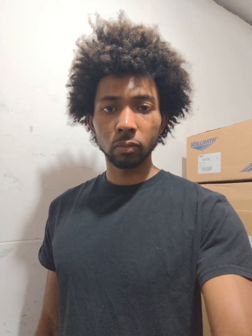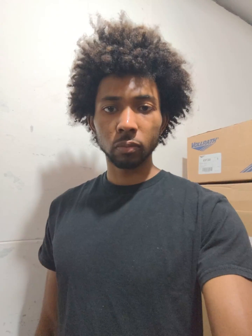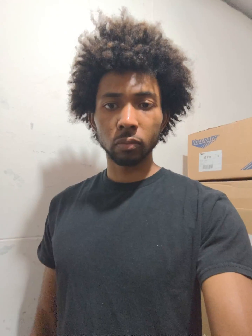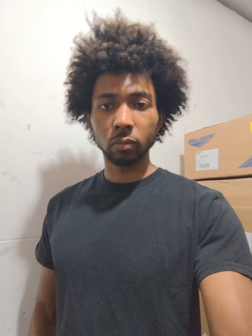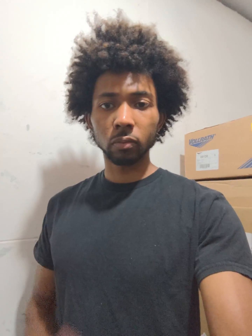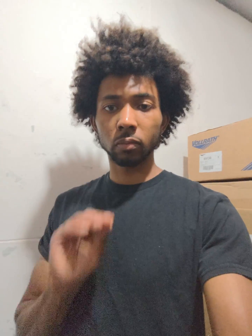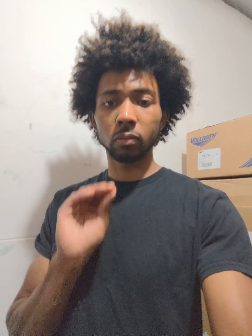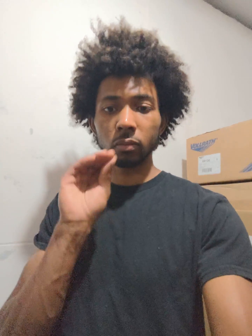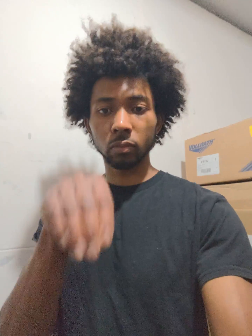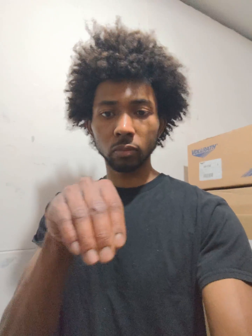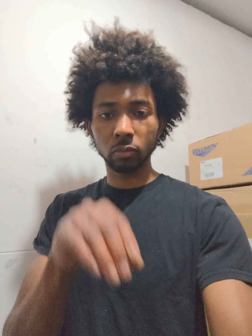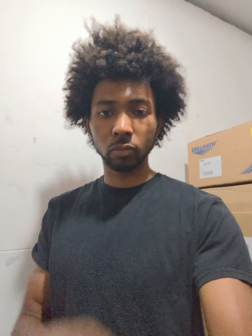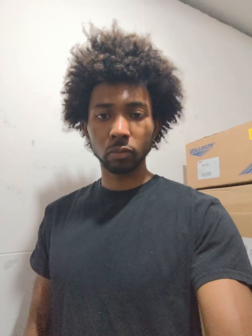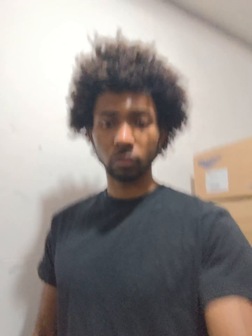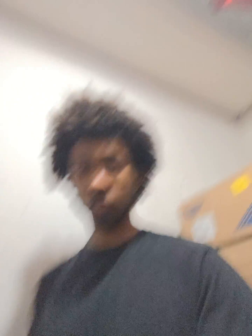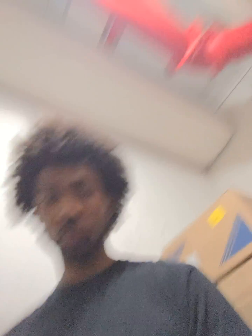put